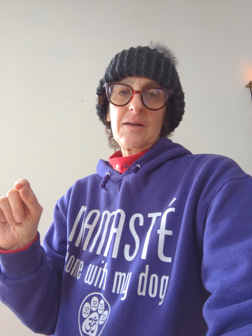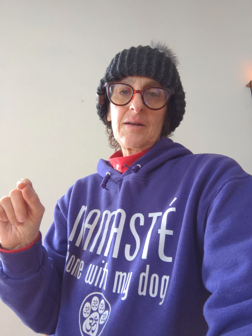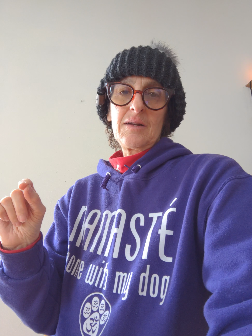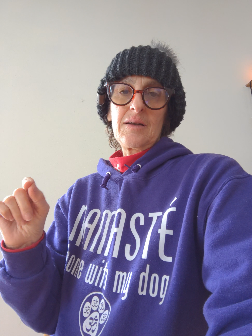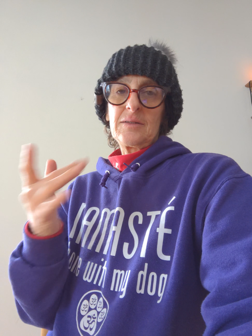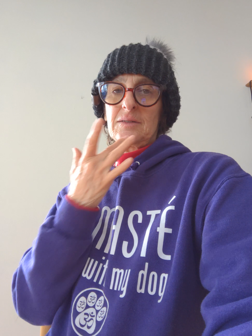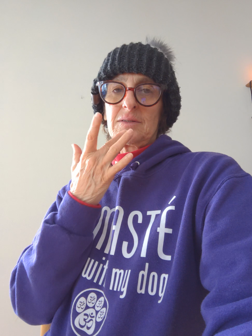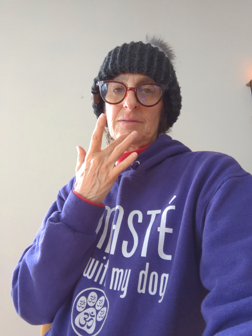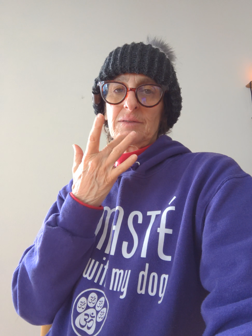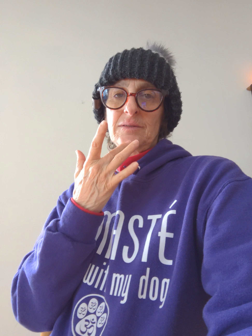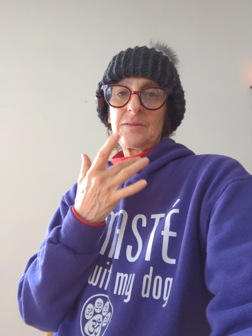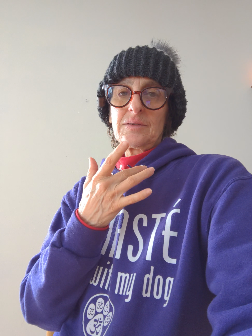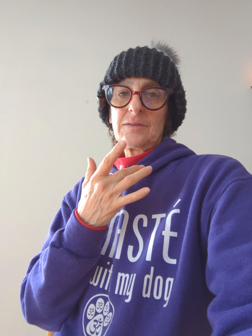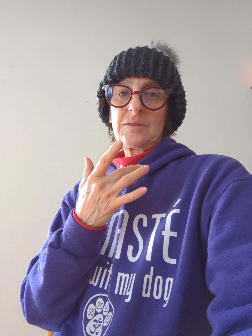taste